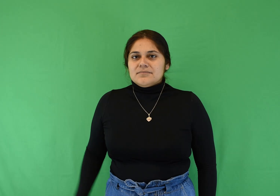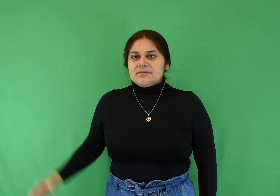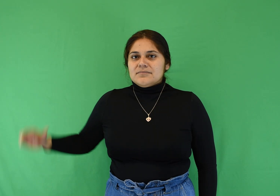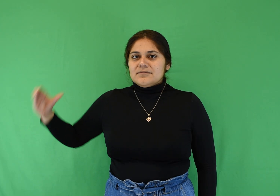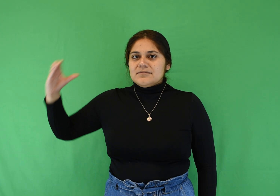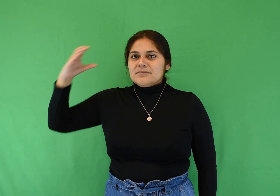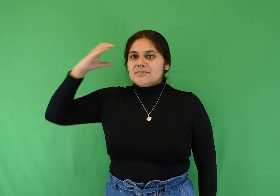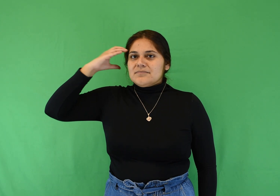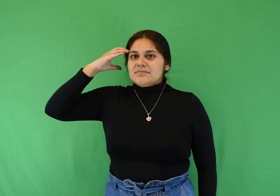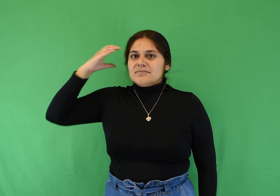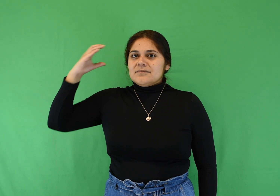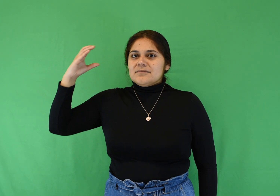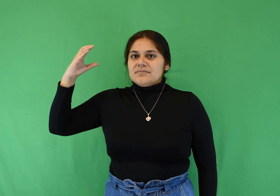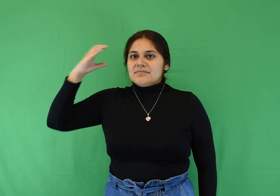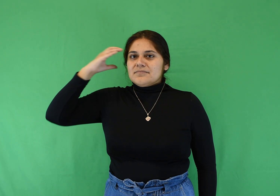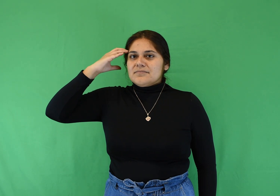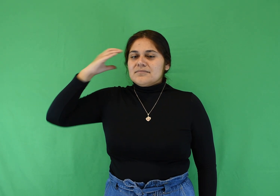conocer